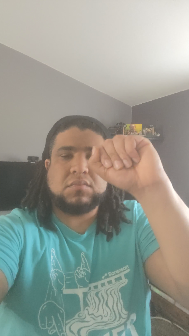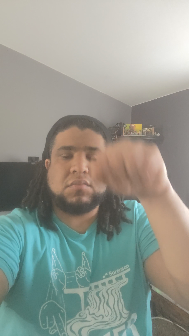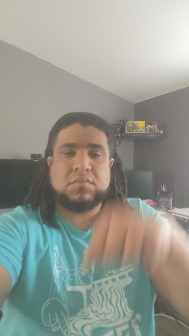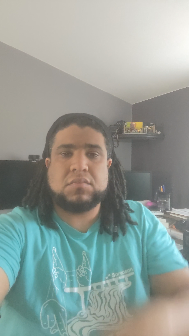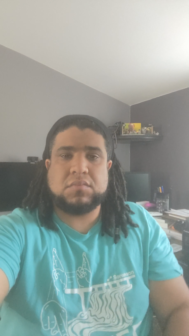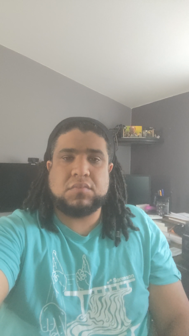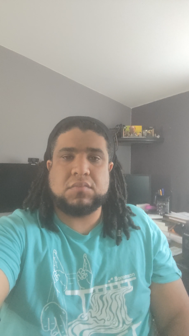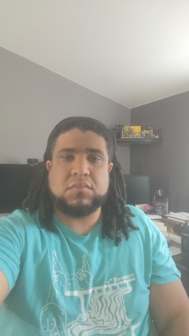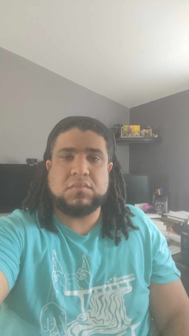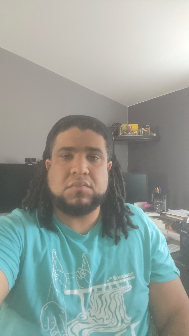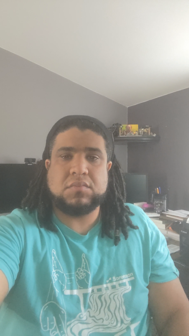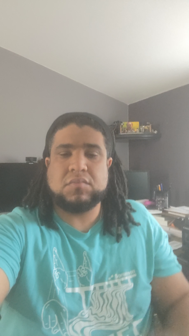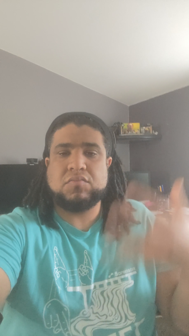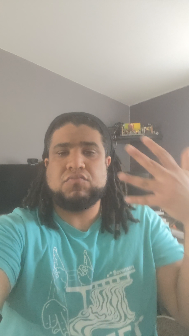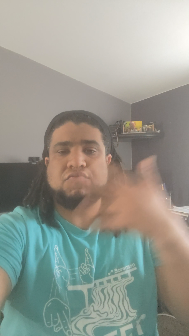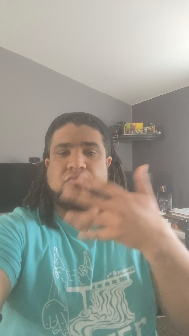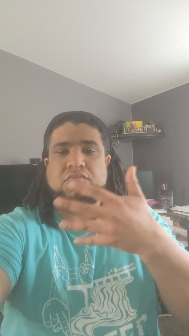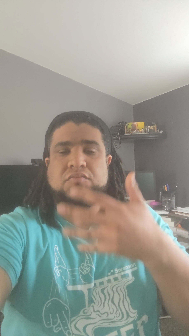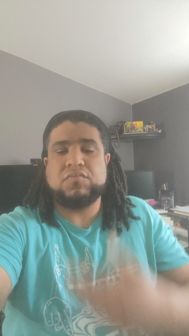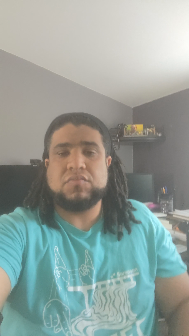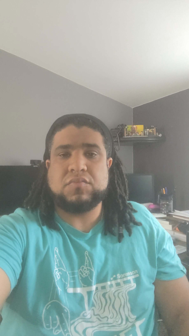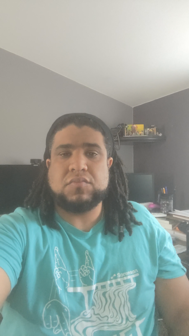scared